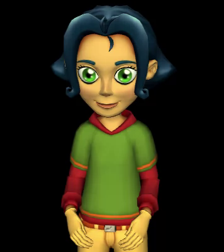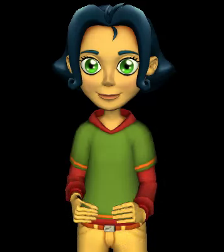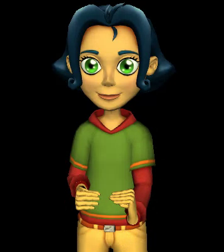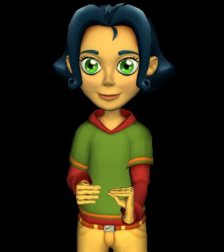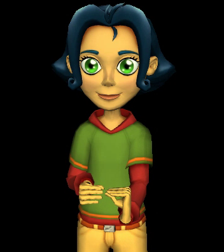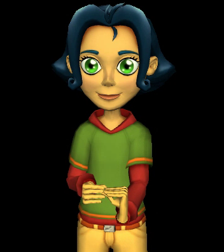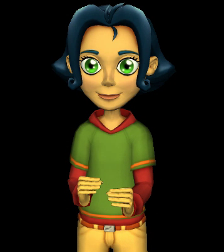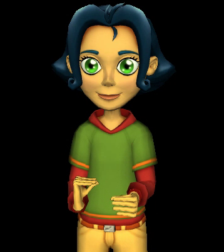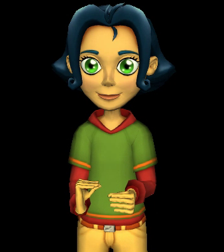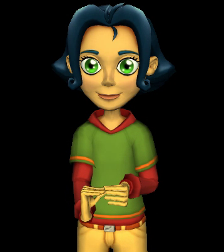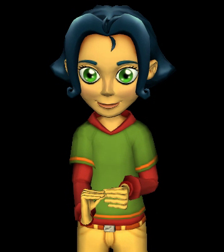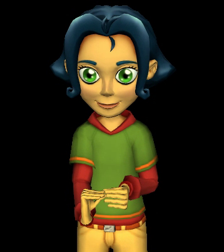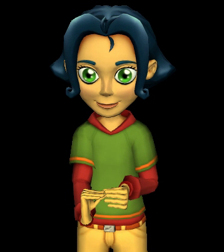مشكلة